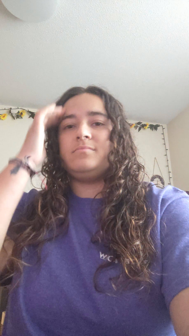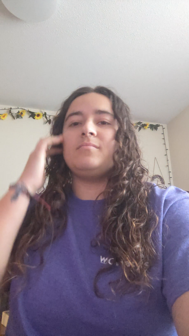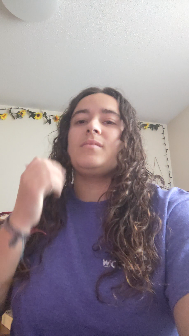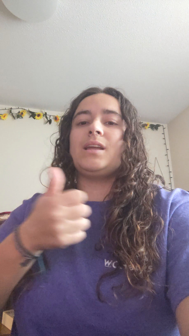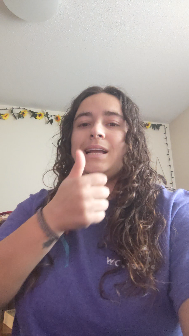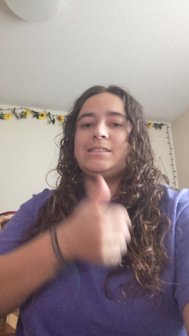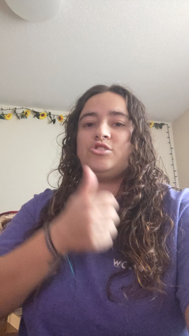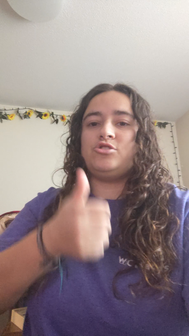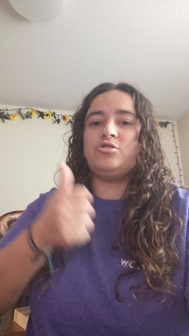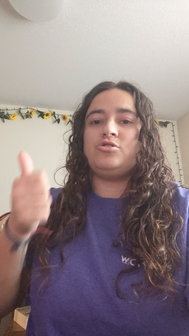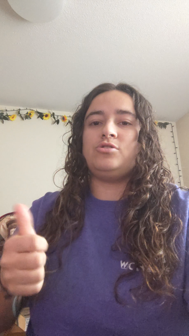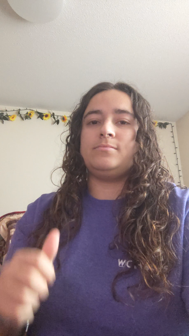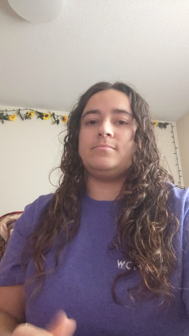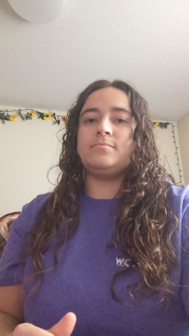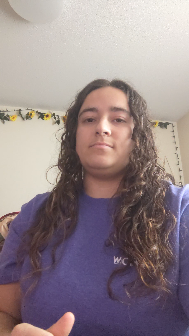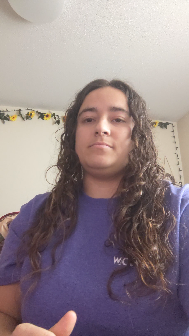each